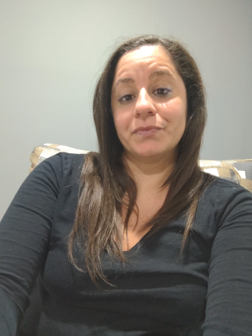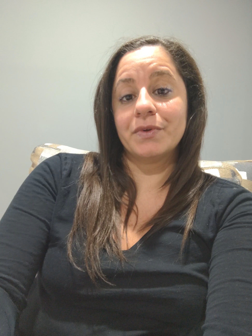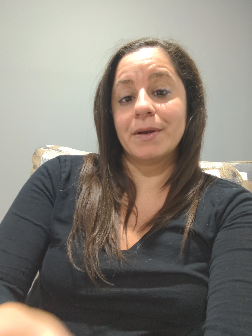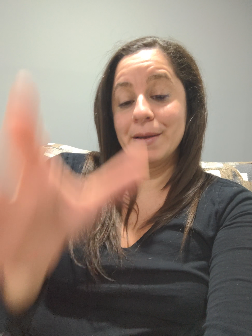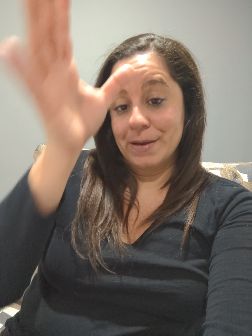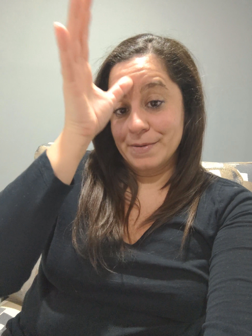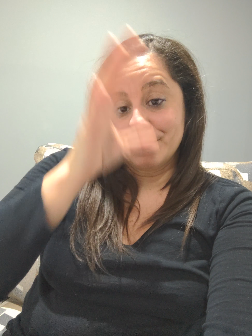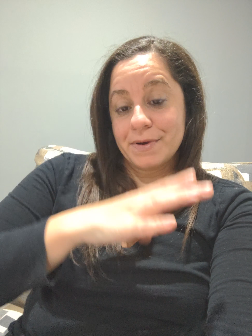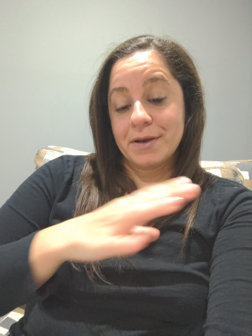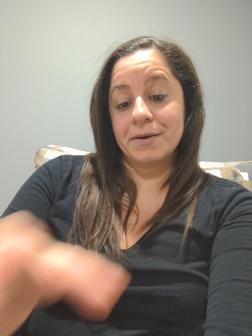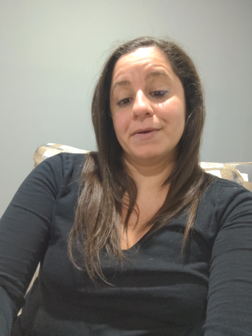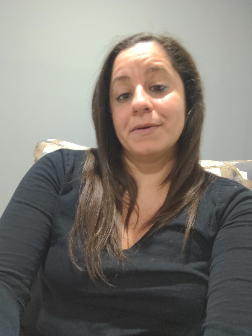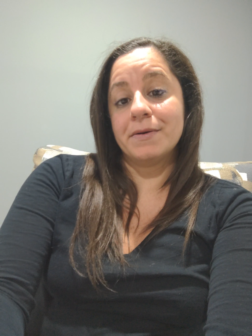man